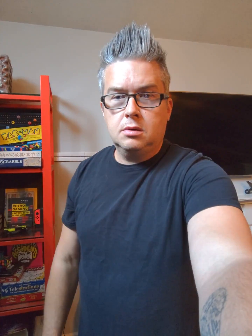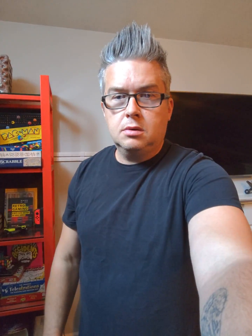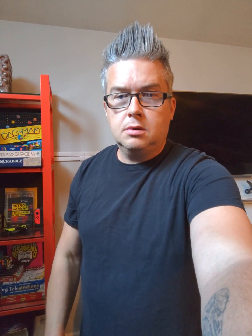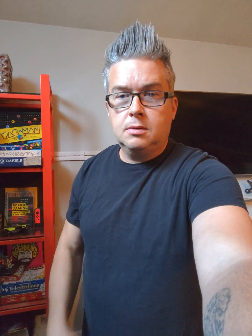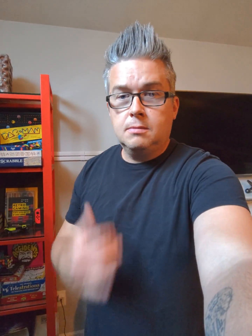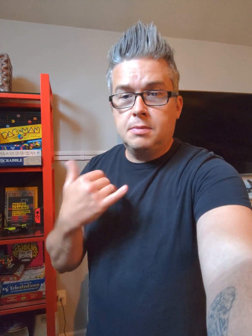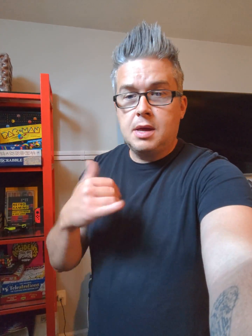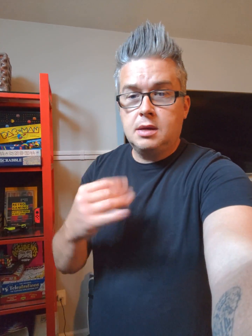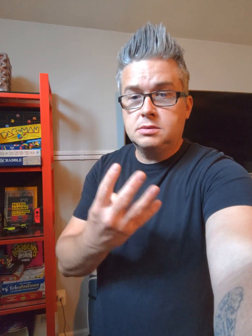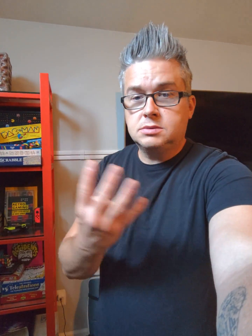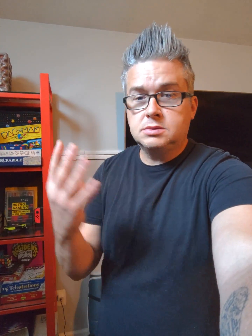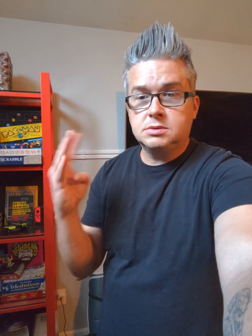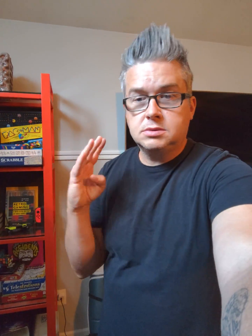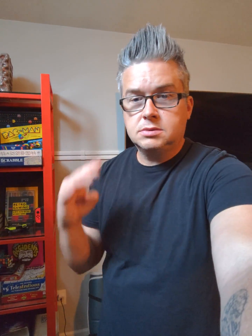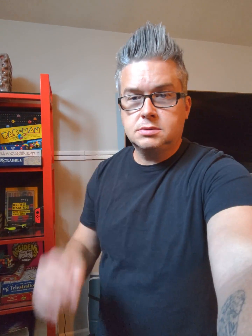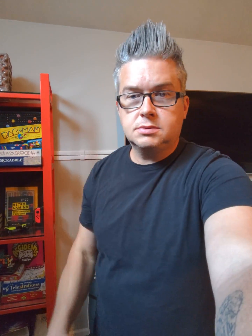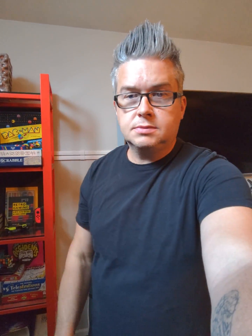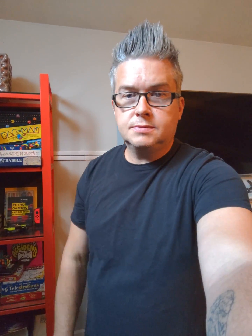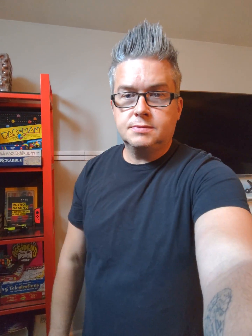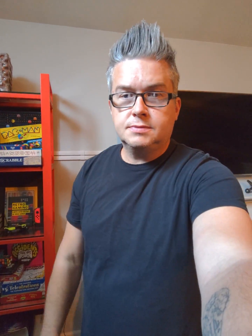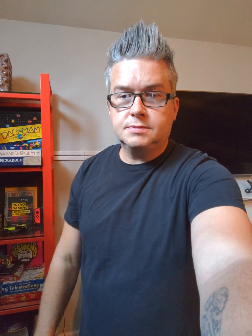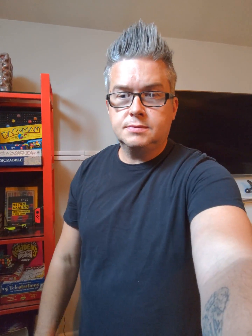playpen